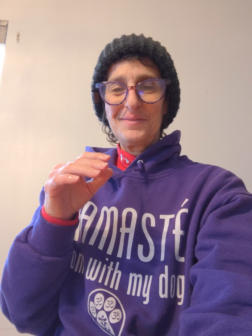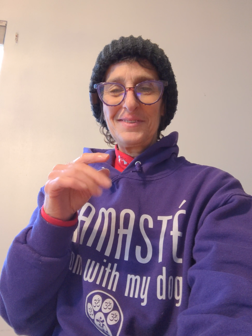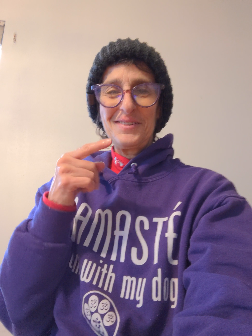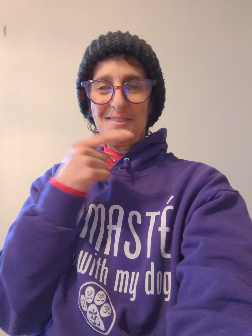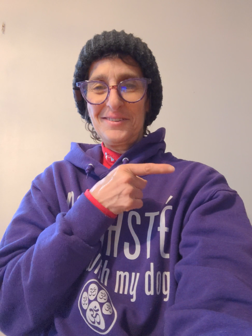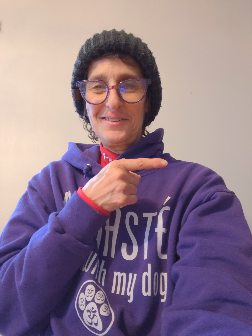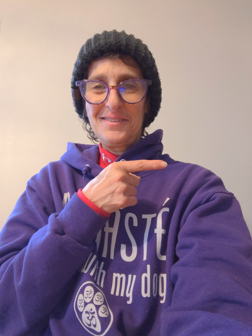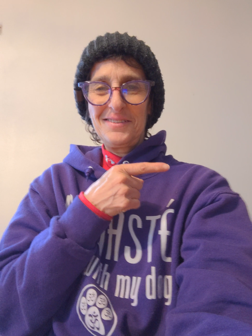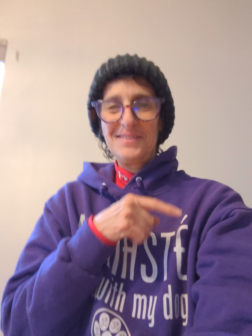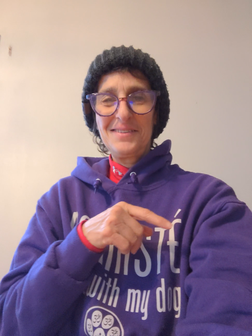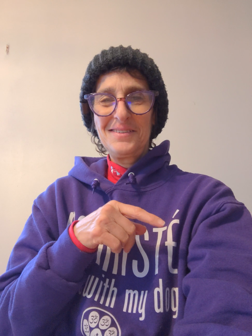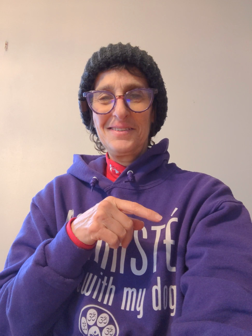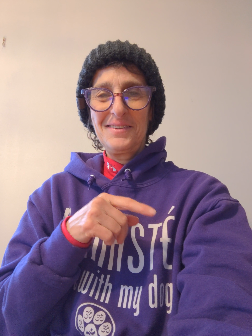he/she/it